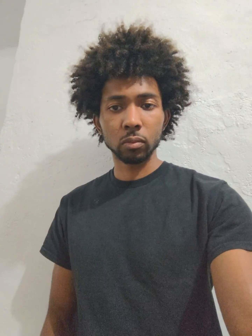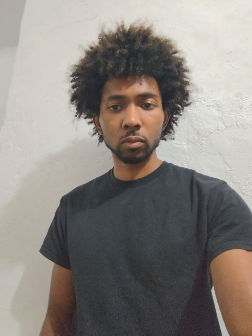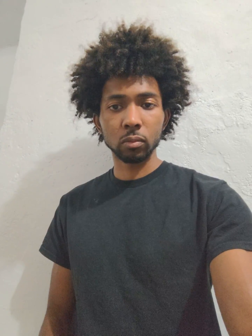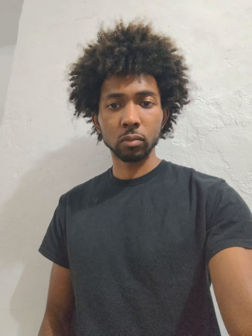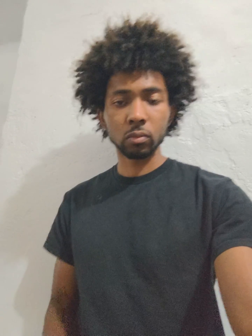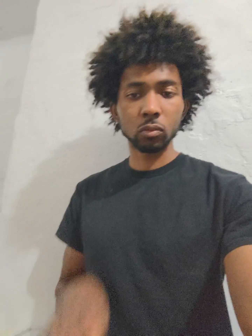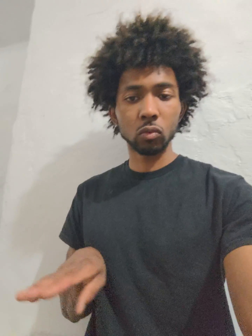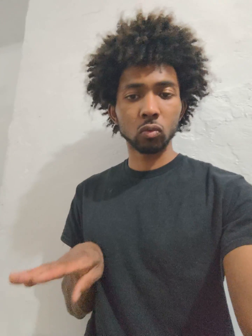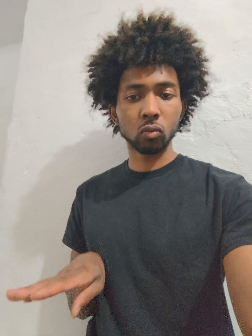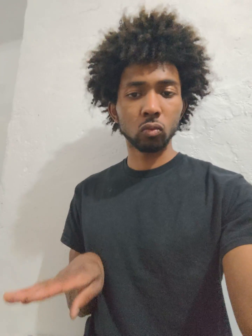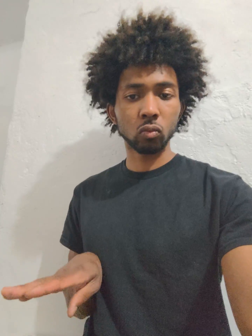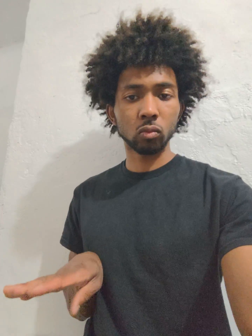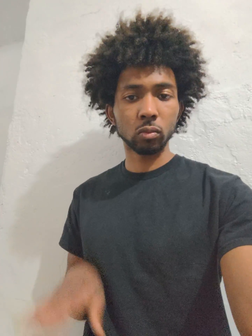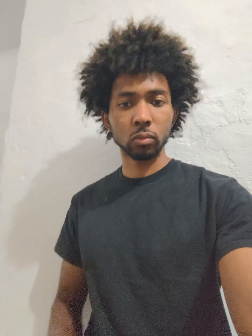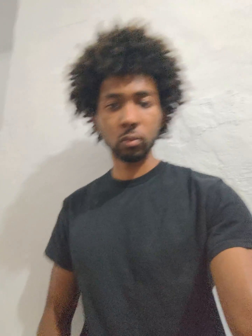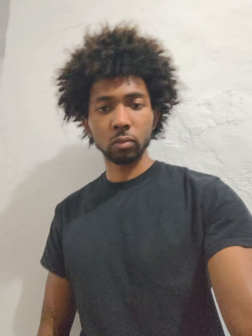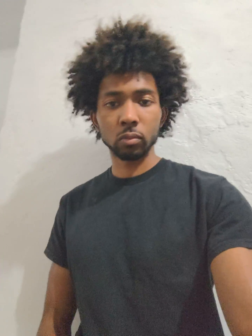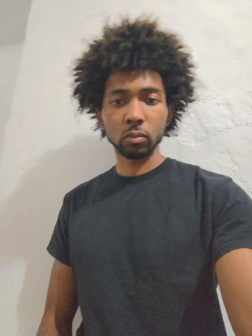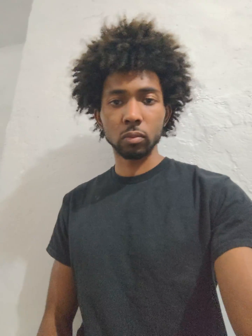penguin